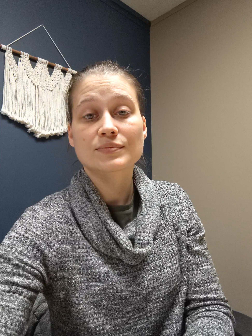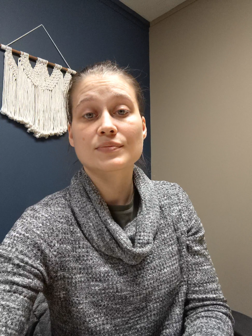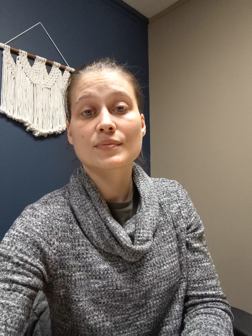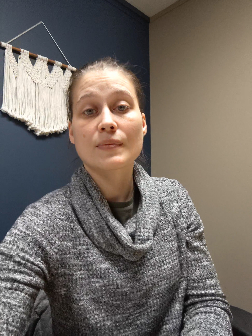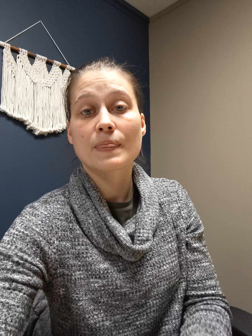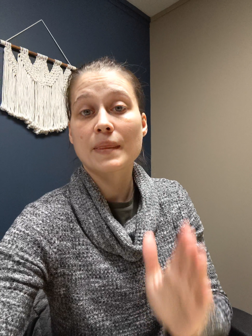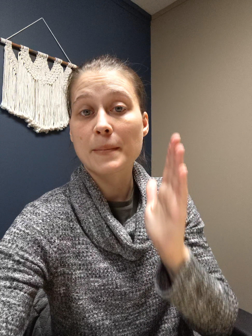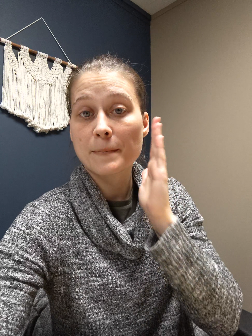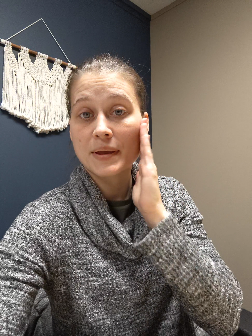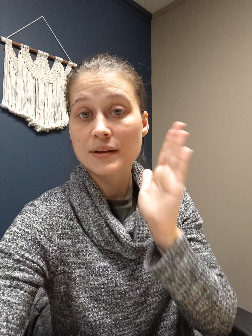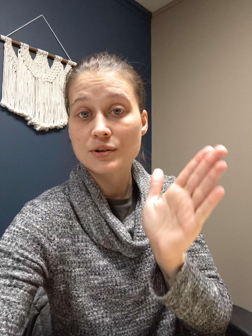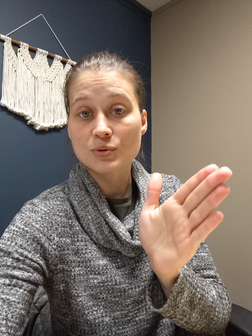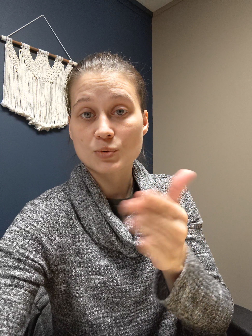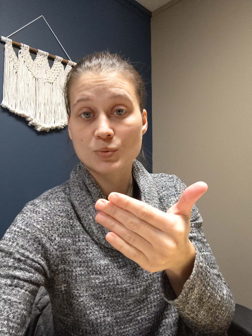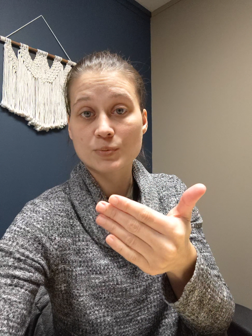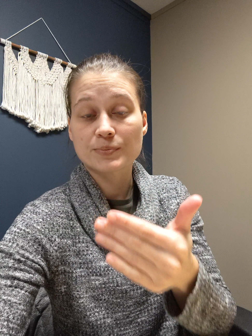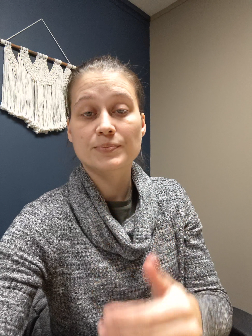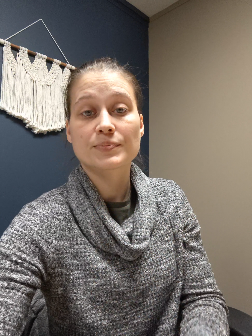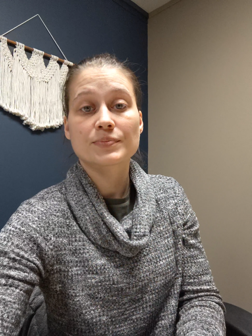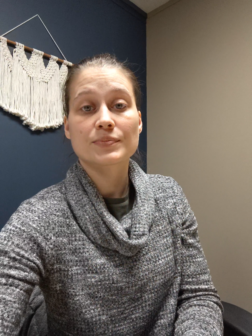bedroom